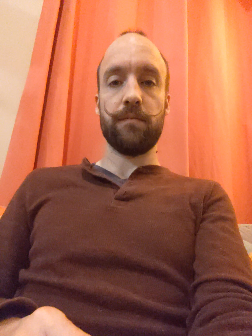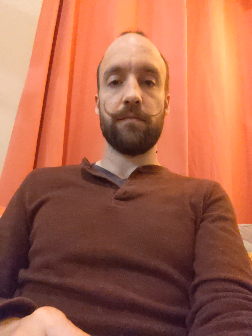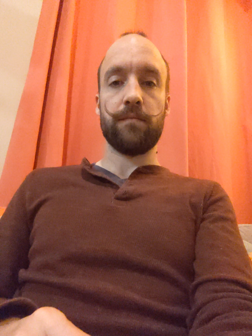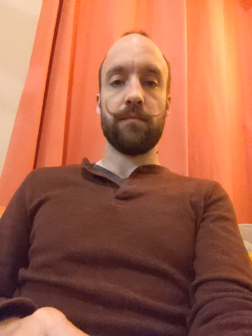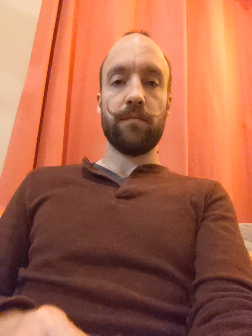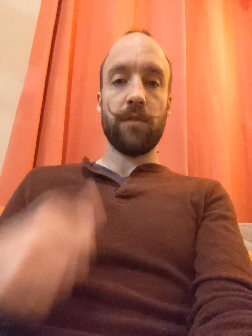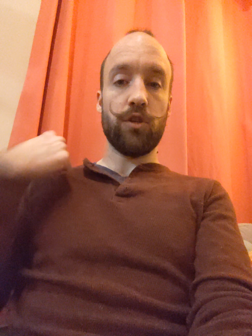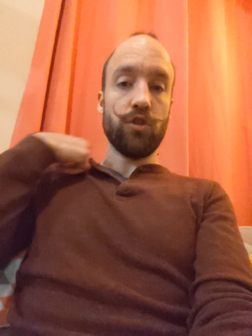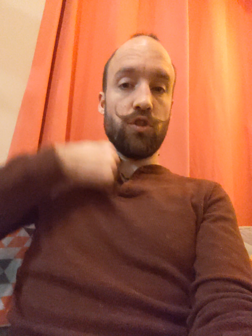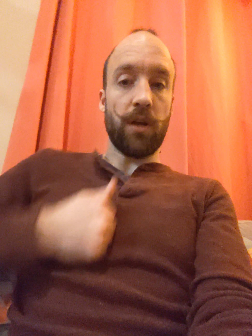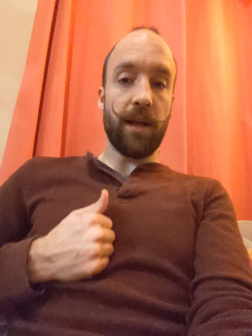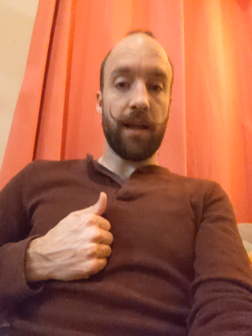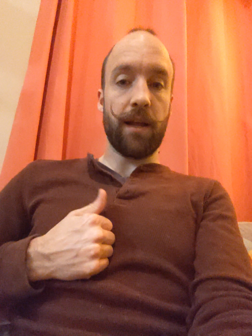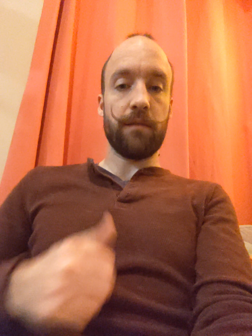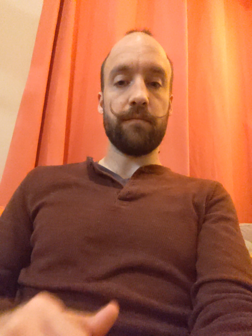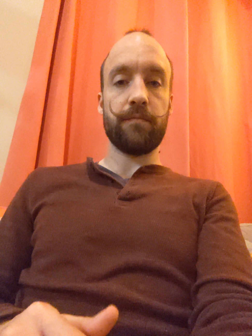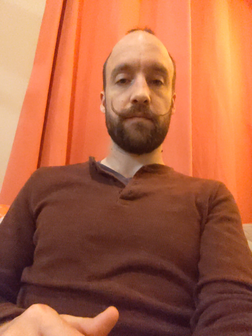jacket